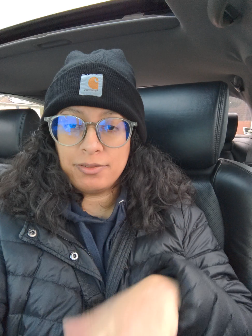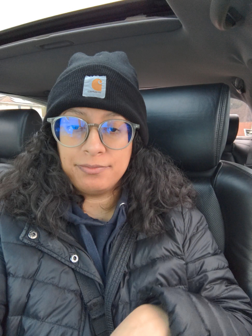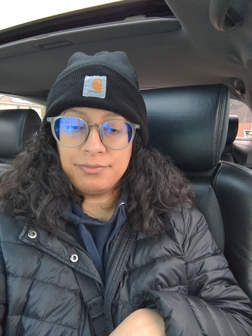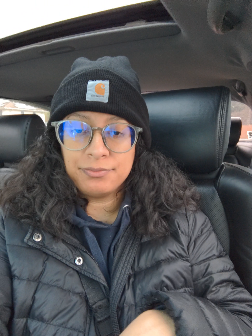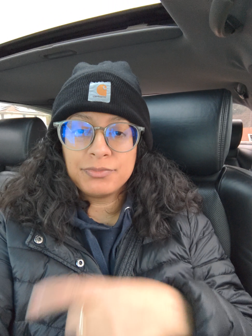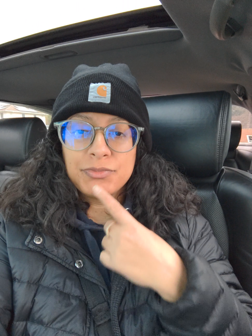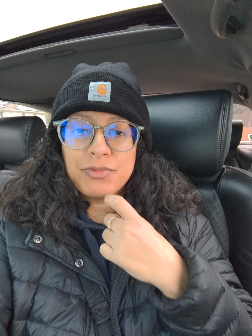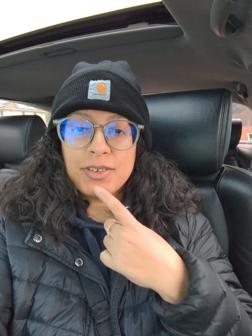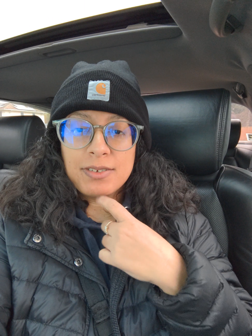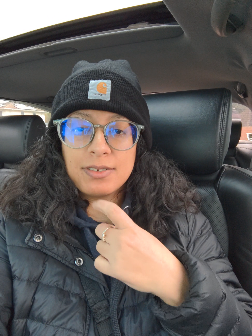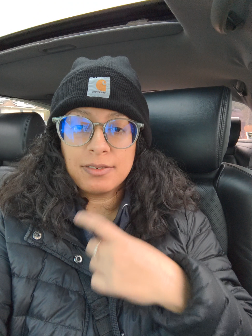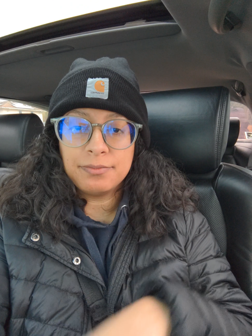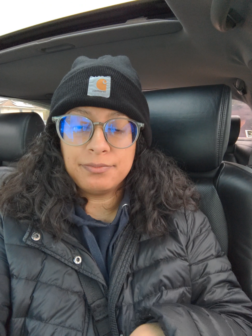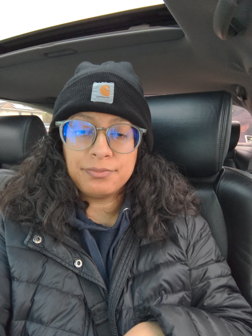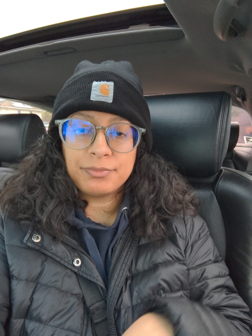red